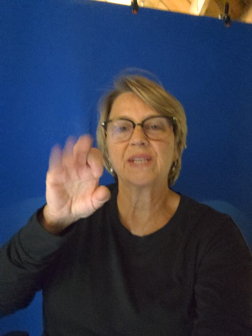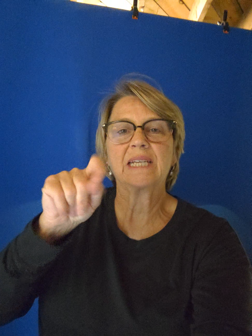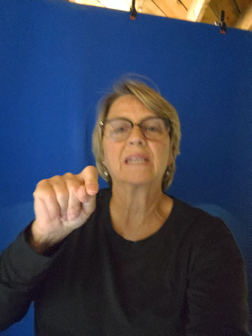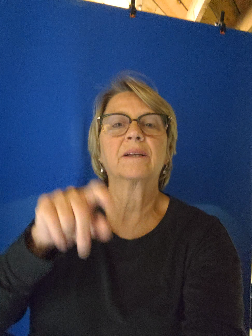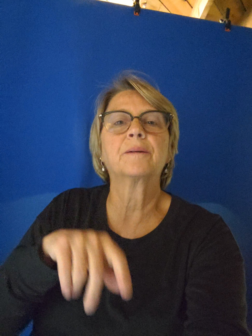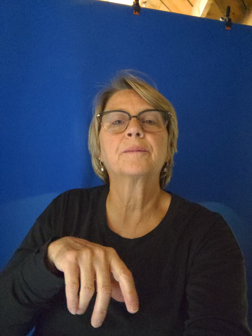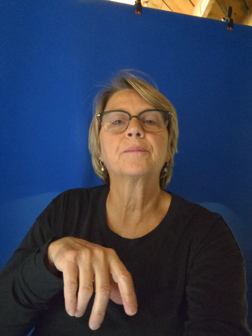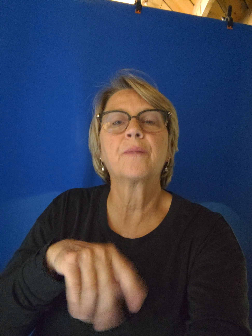feet